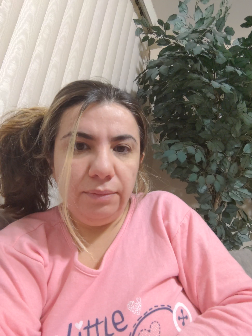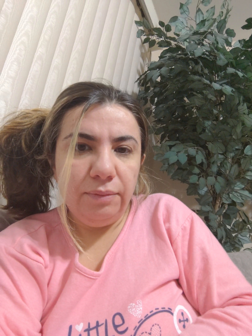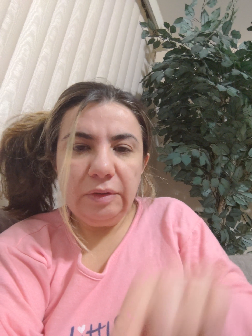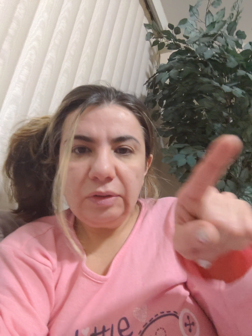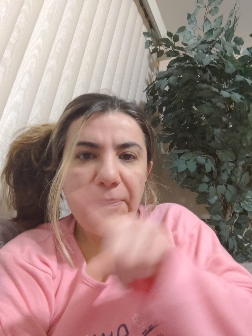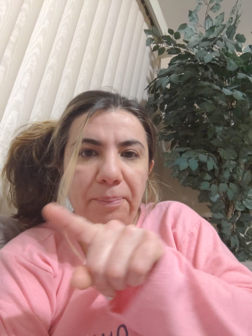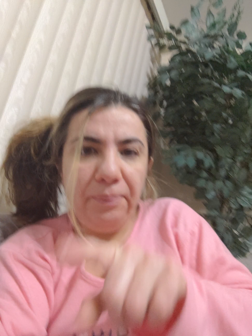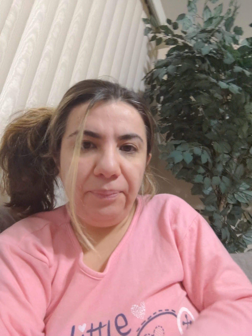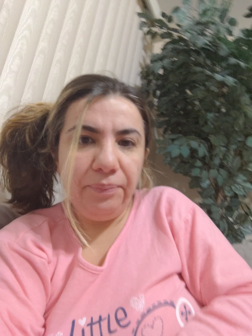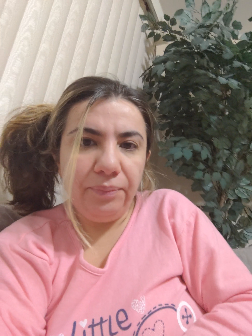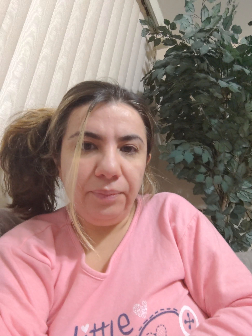same